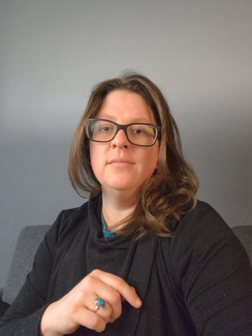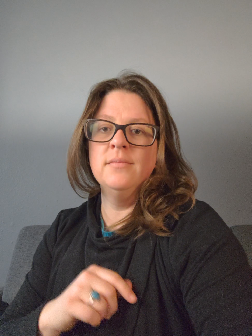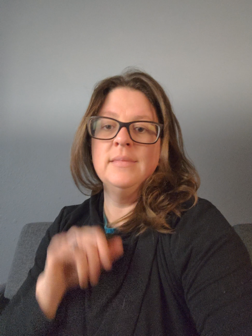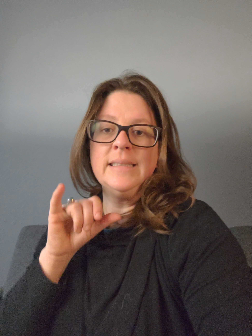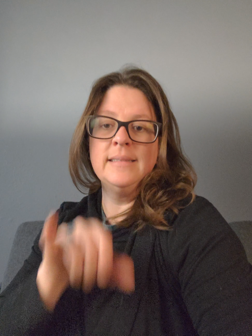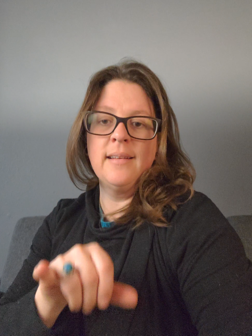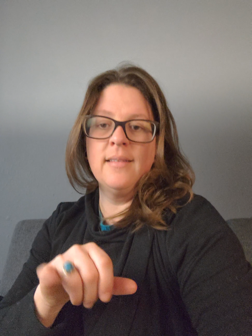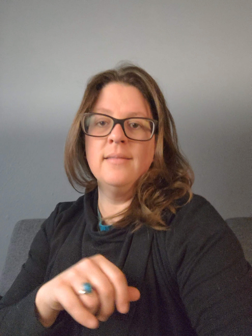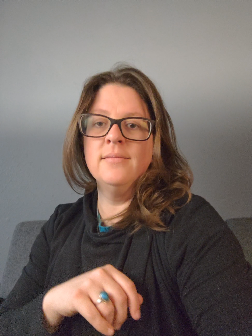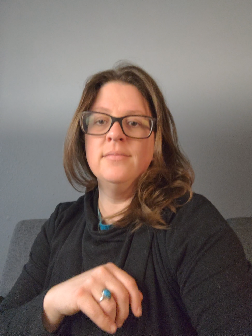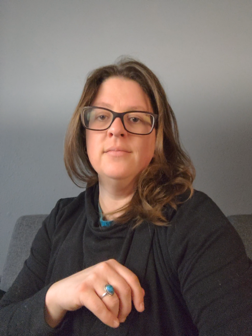stay